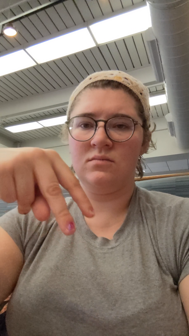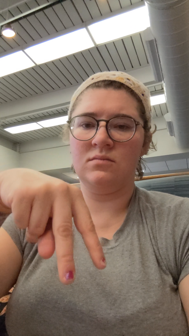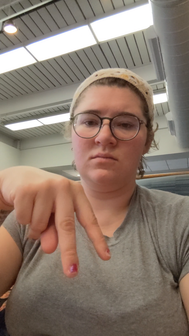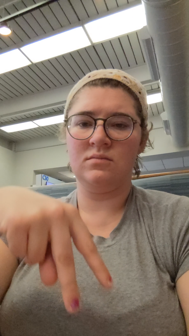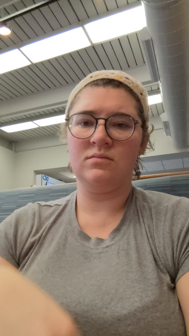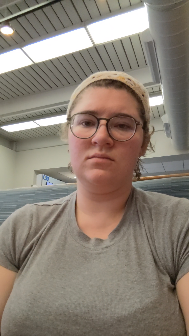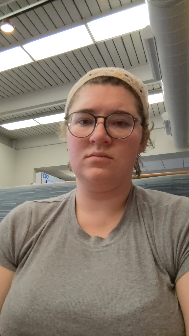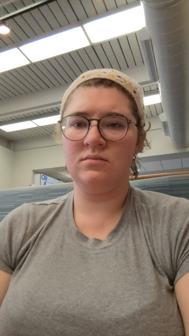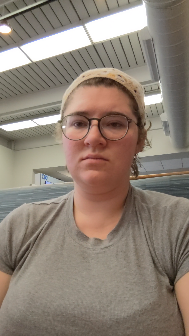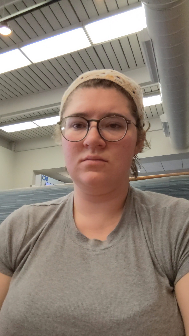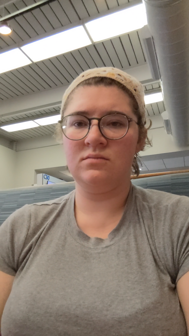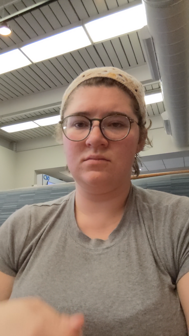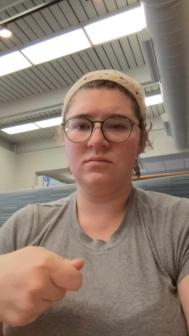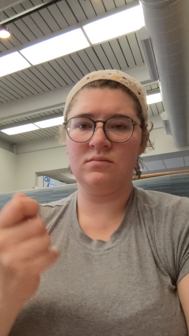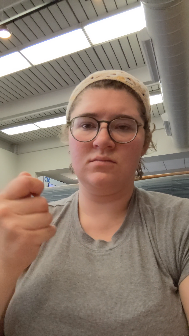shovel